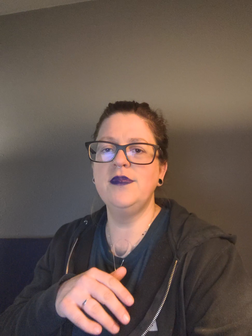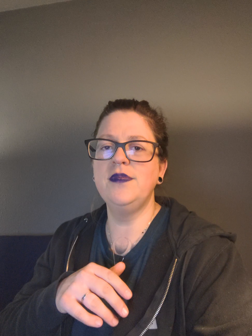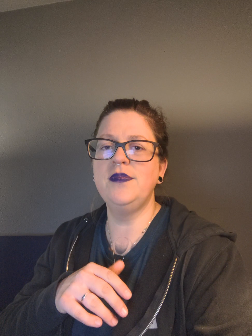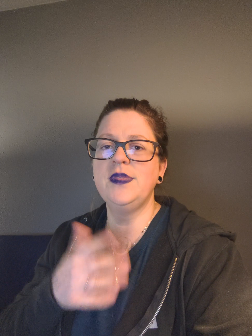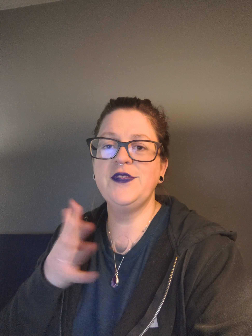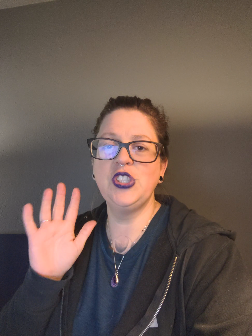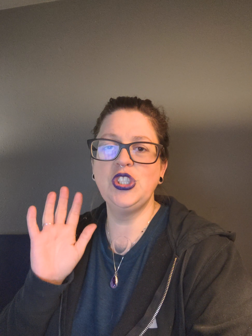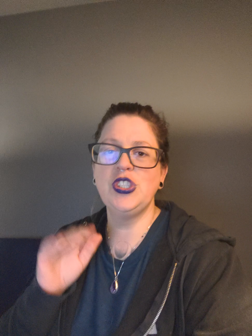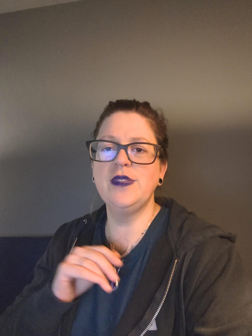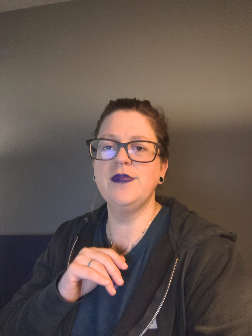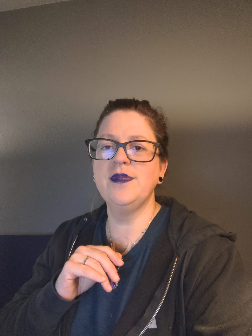finish